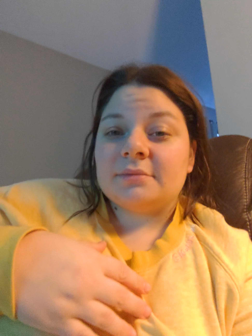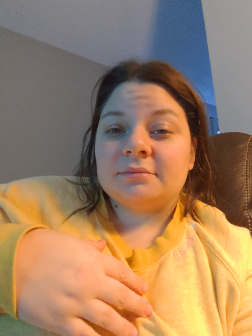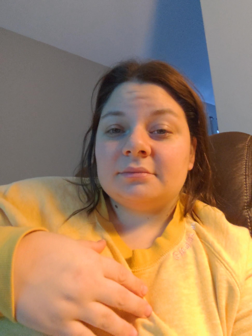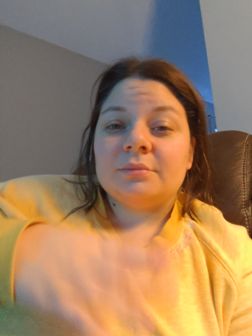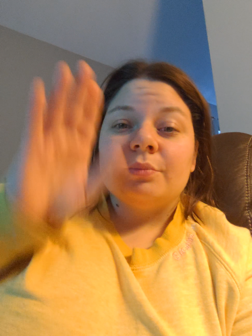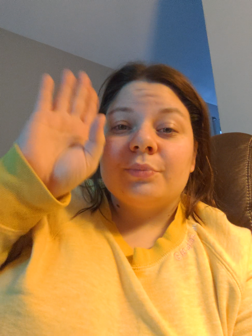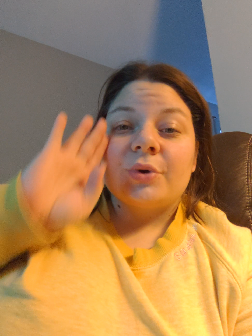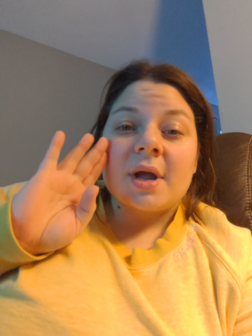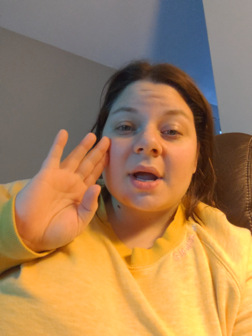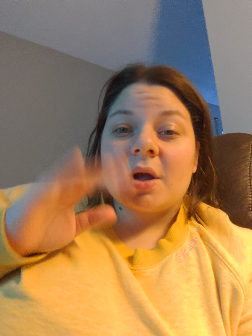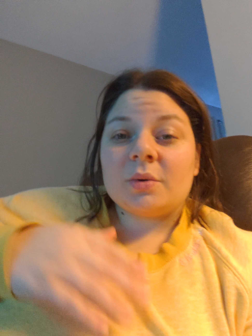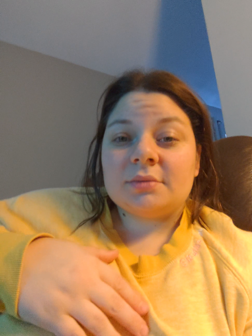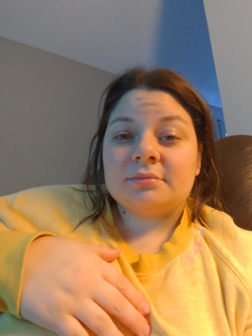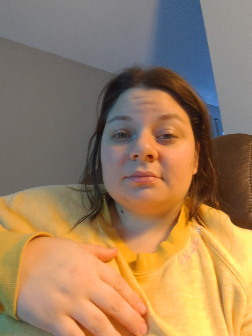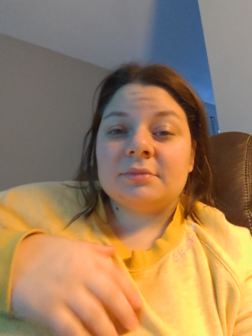brown